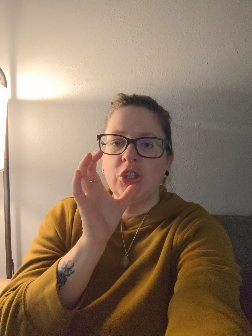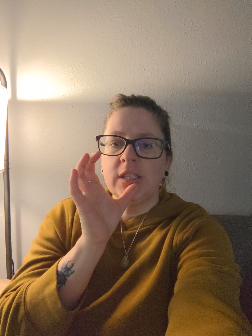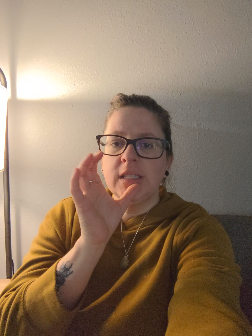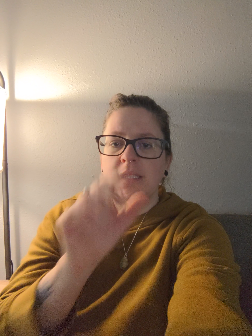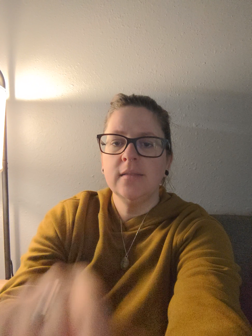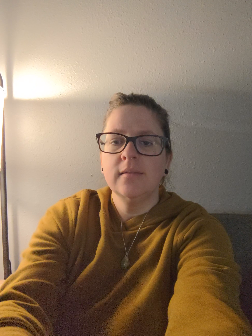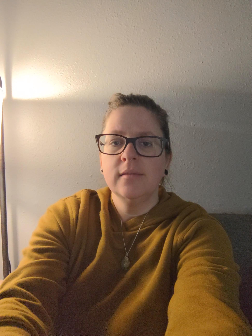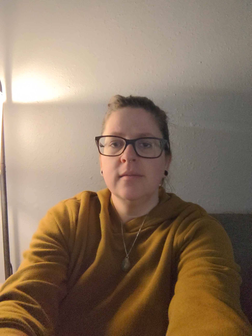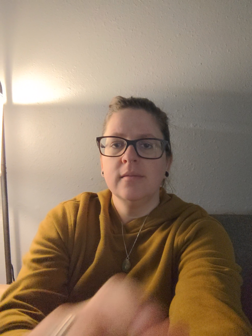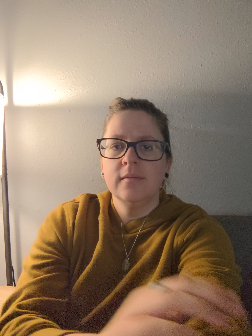drink